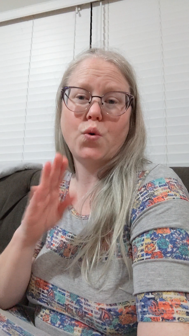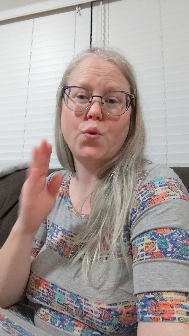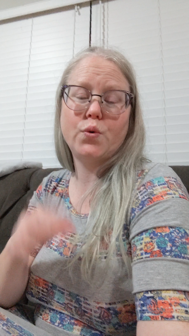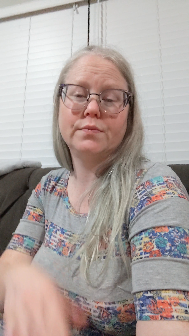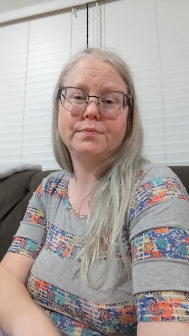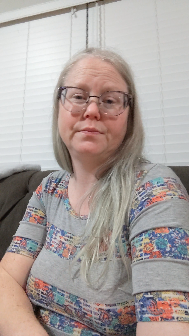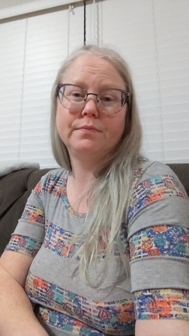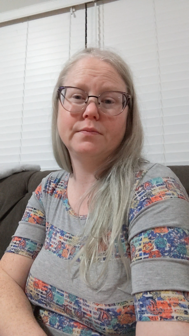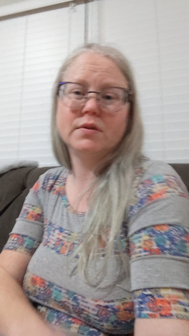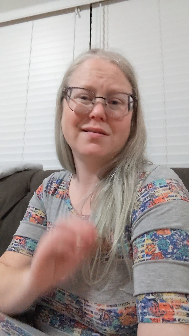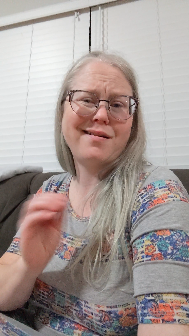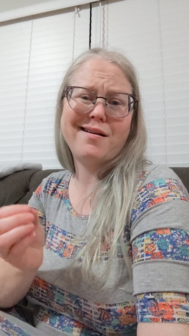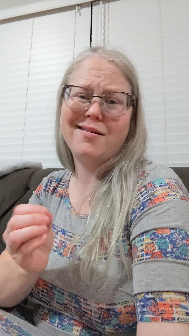none